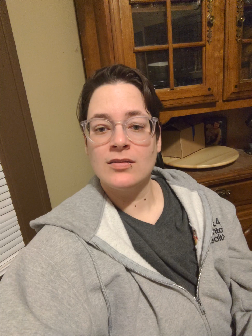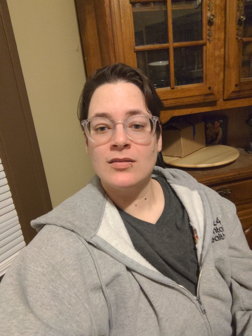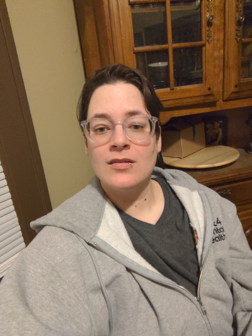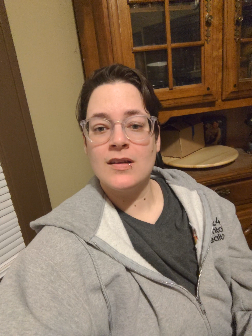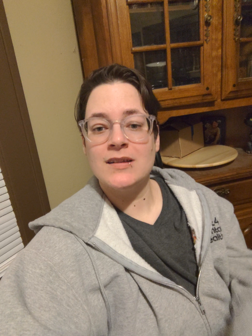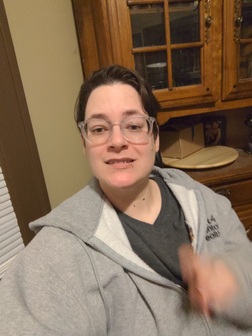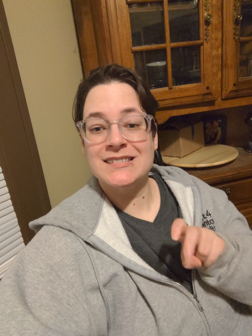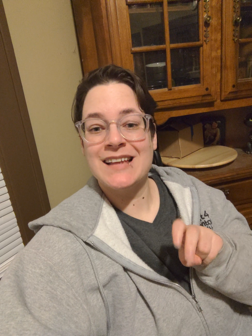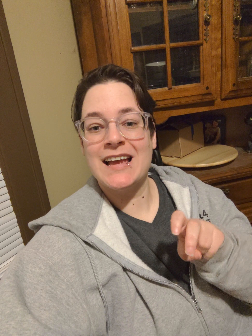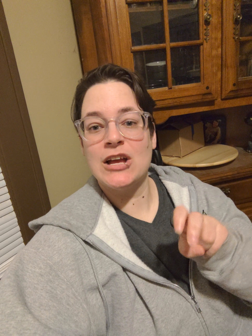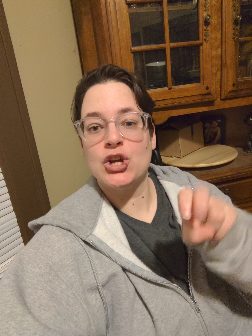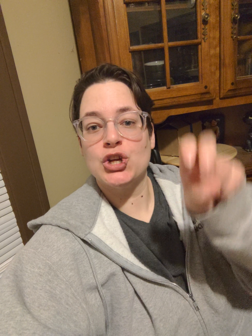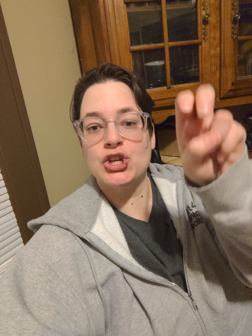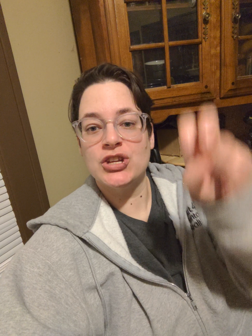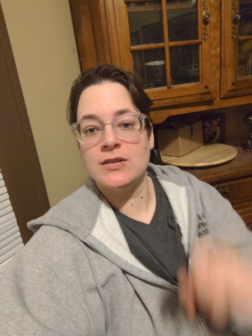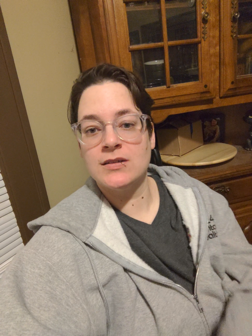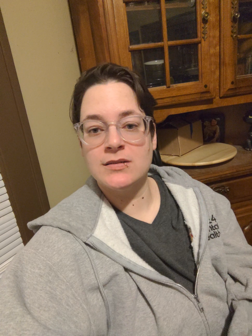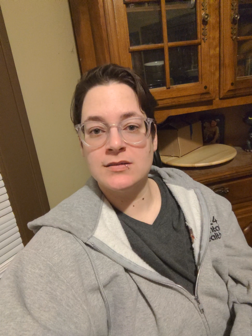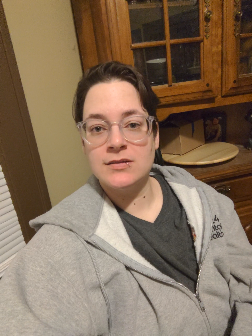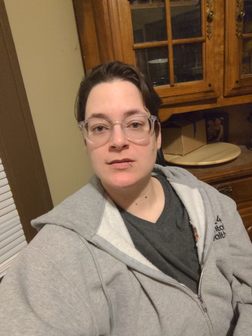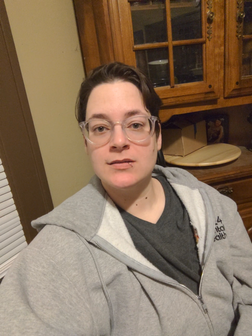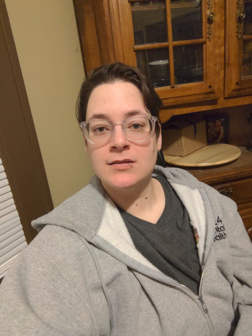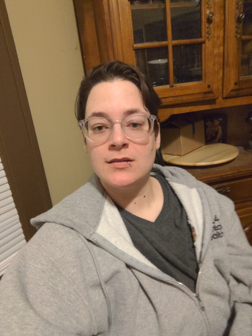stairs